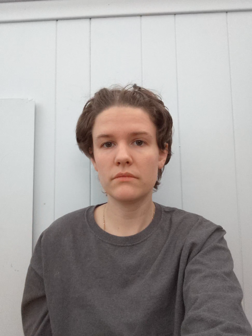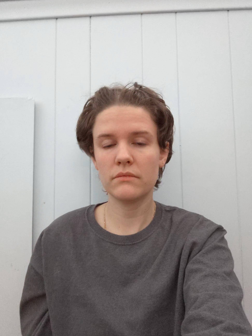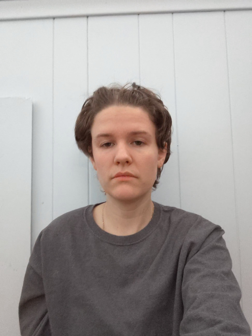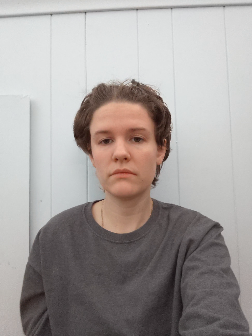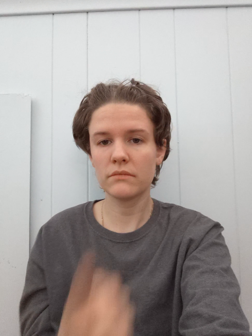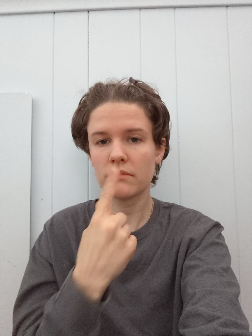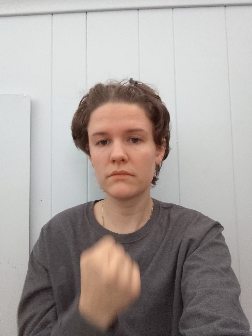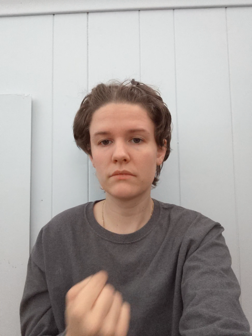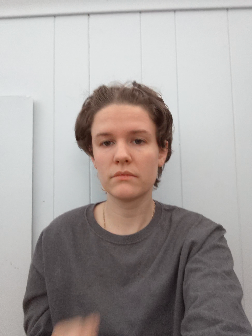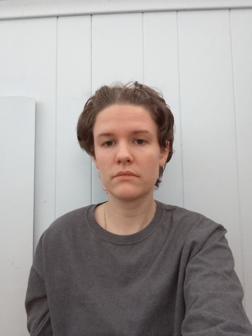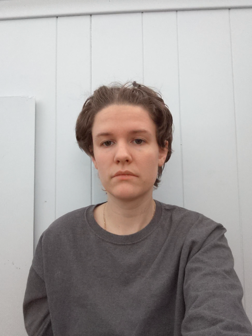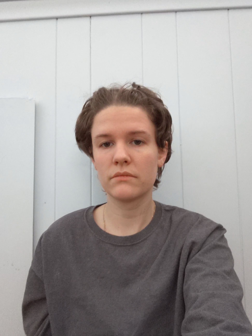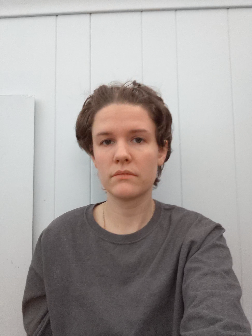red